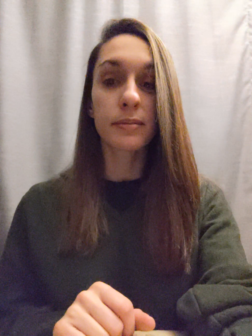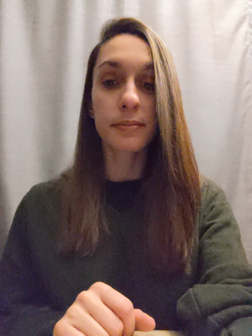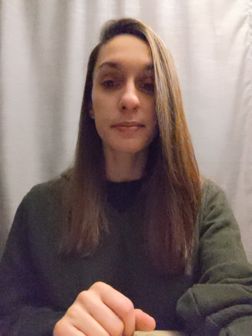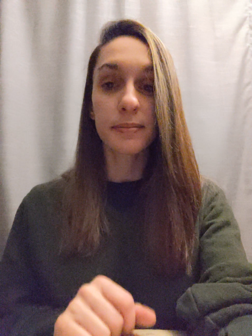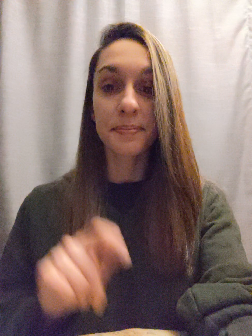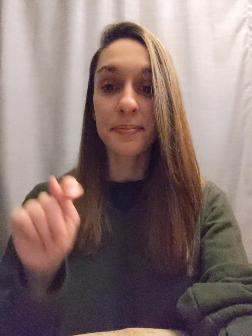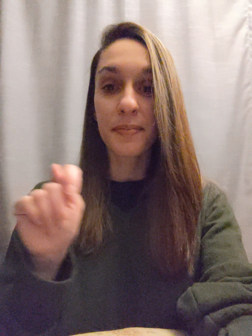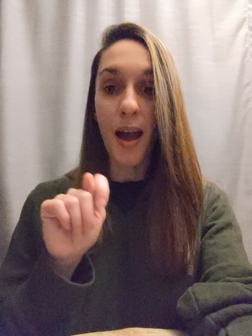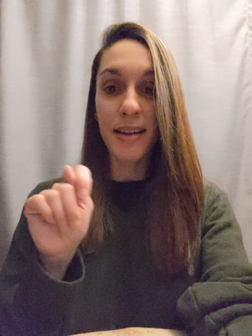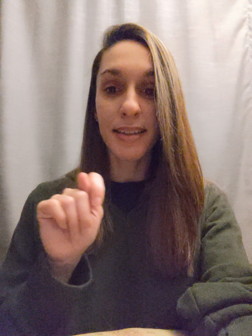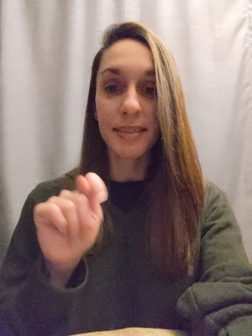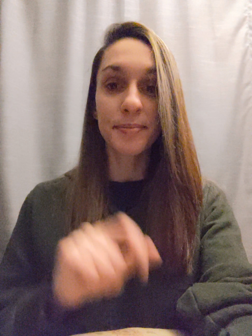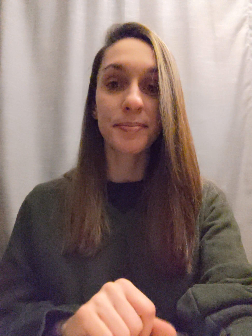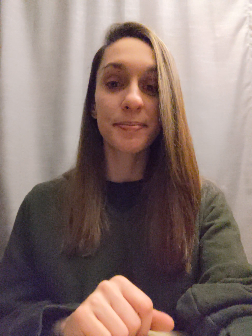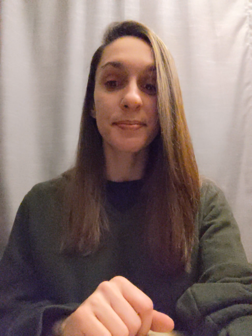potty